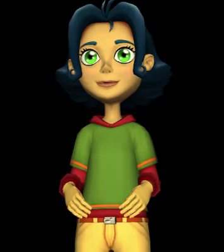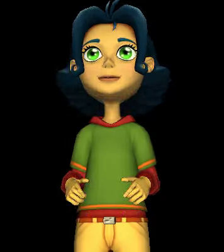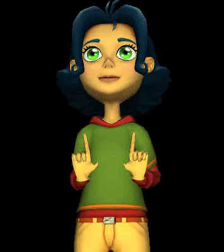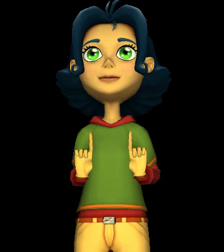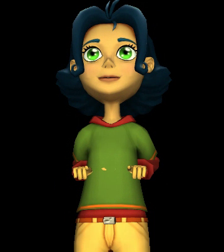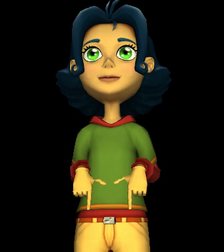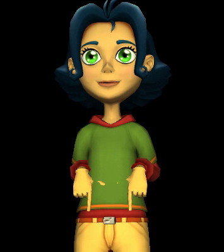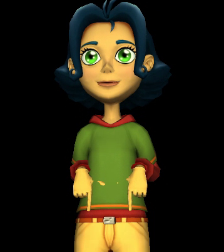مدرسة